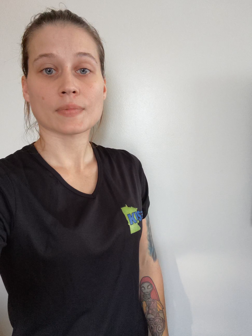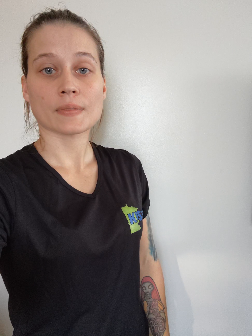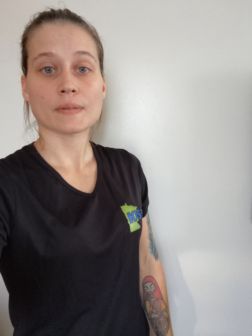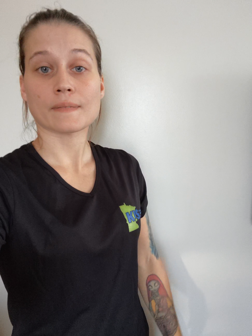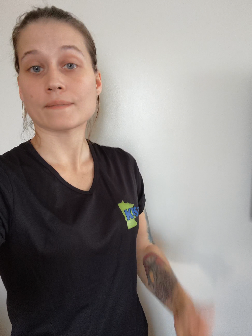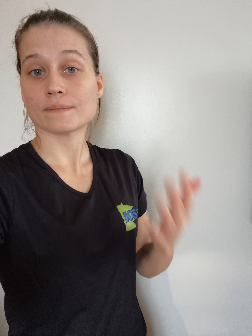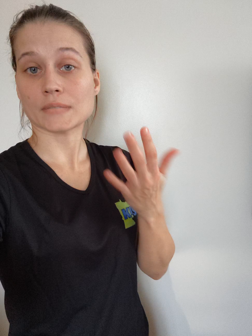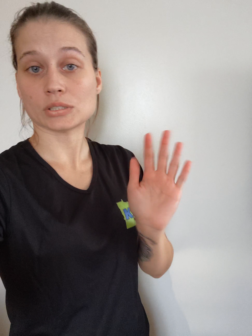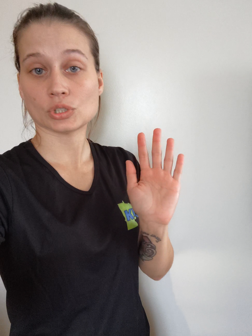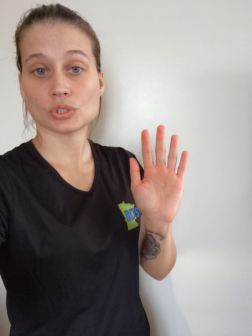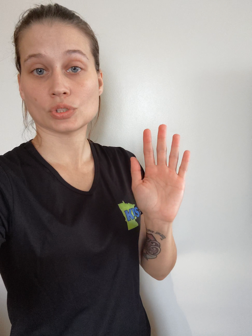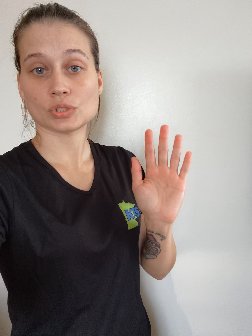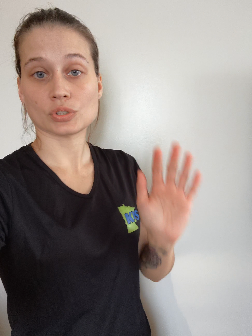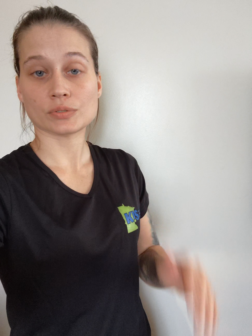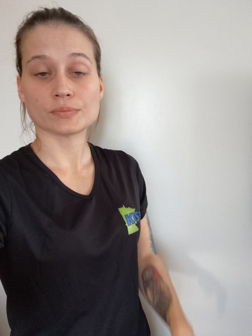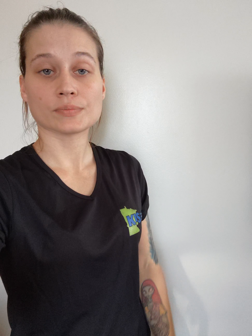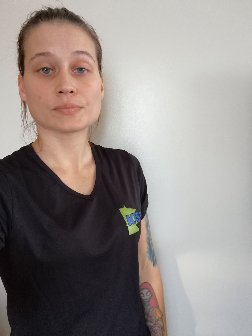finish